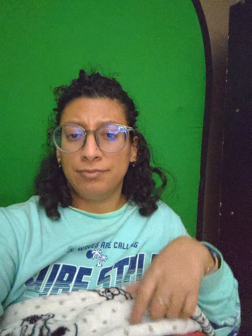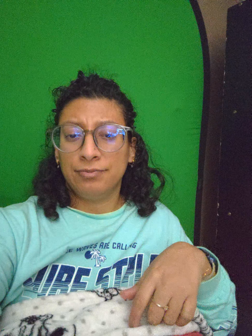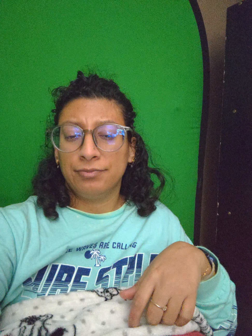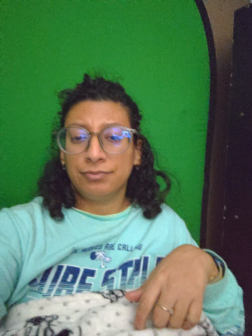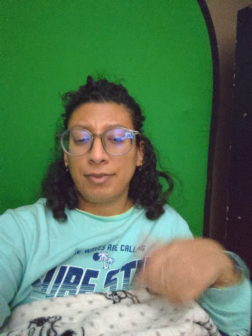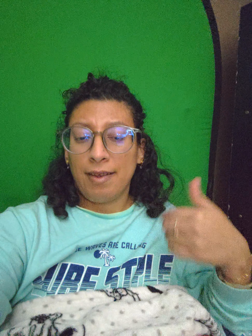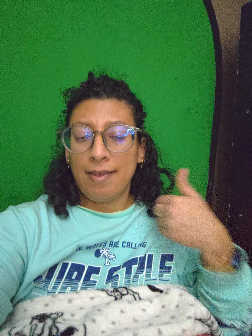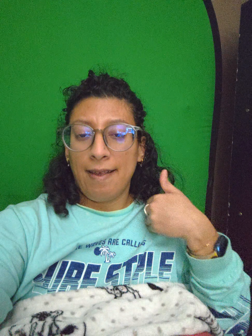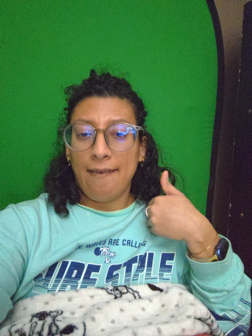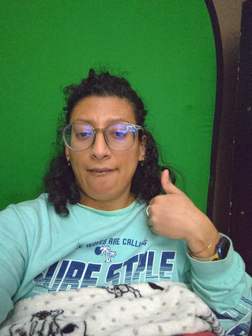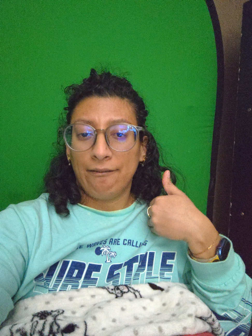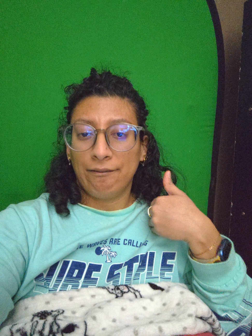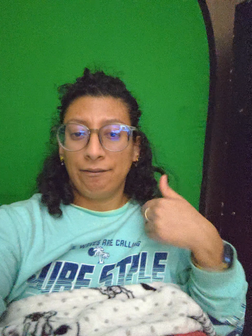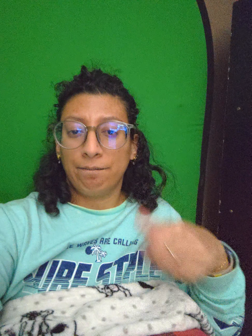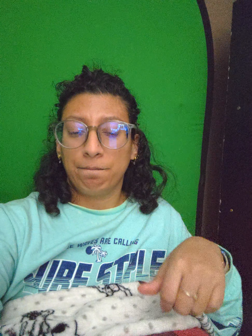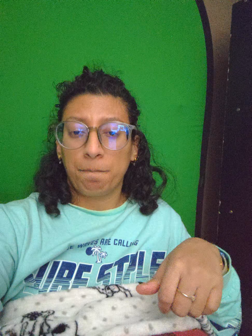have